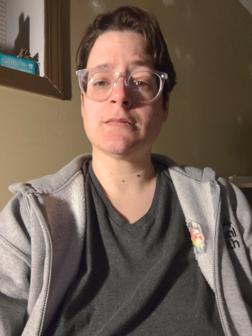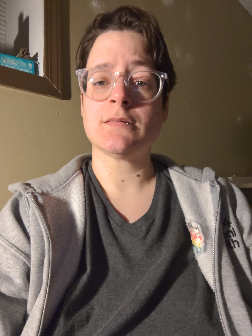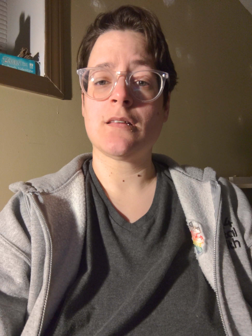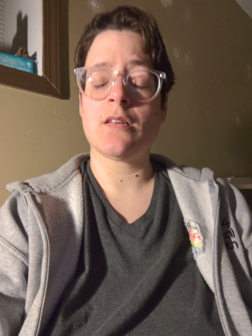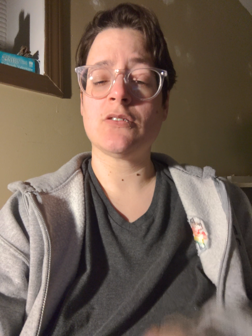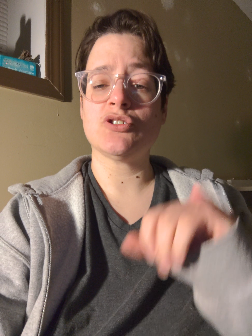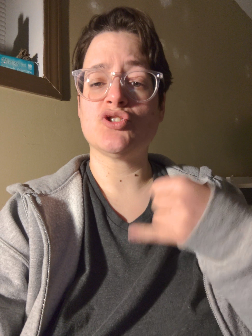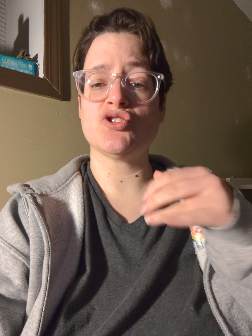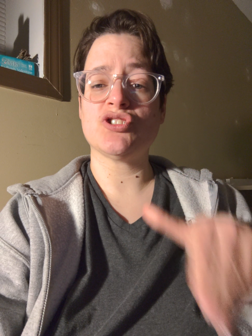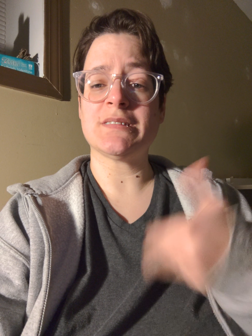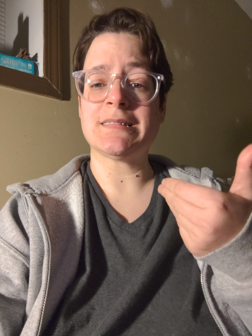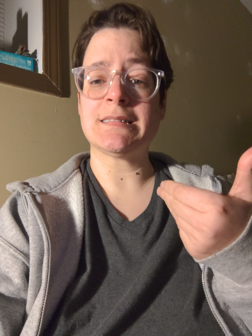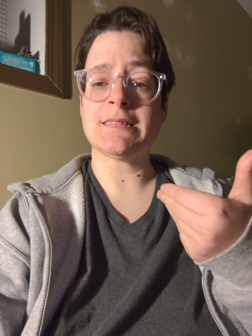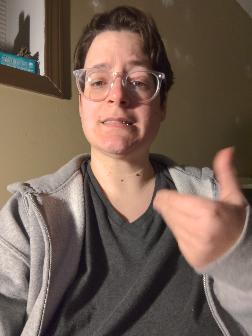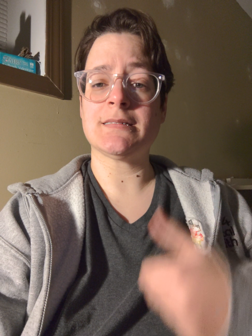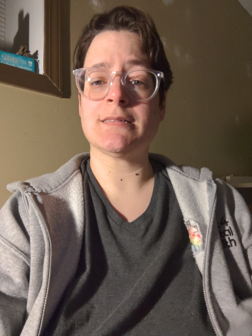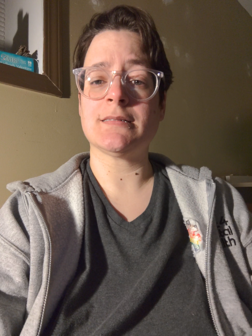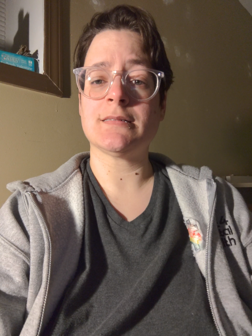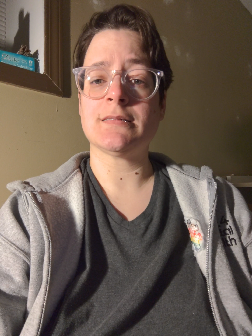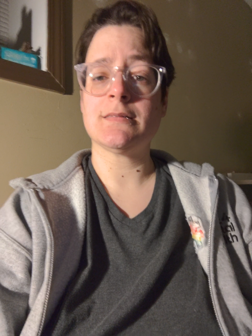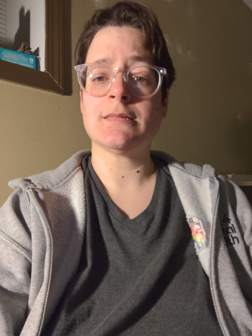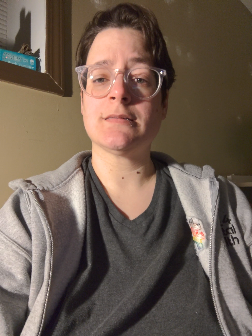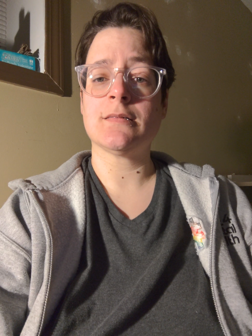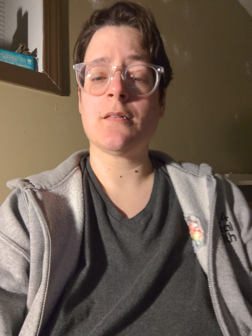jeans